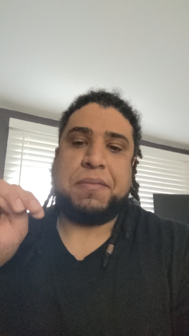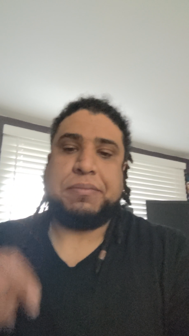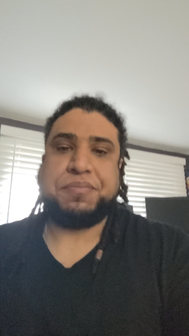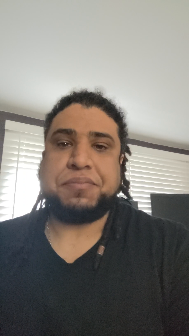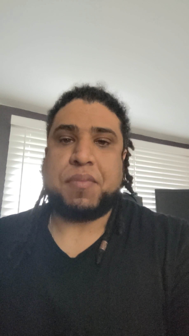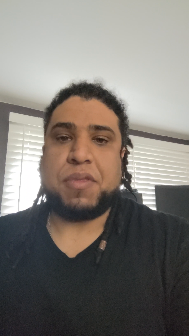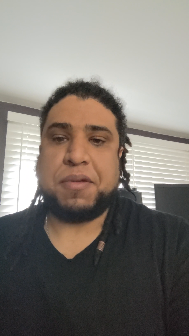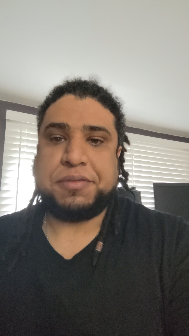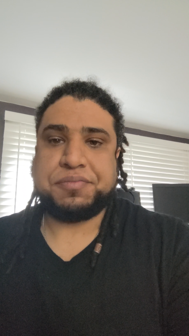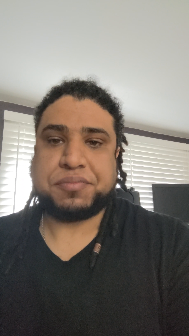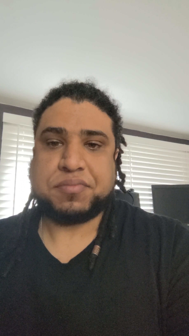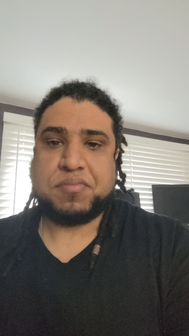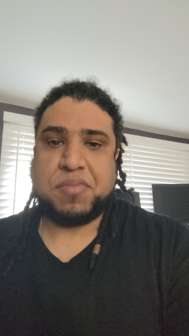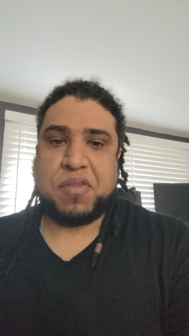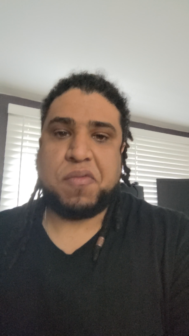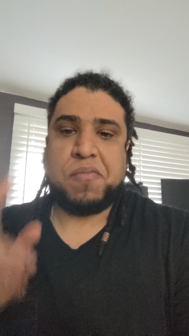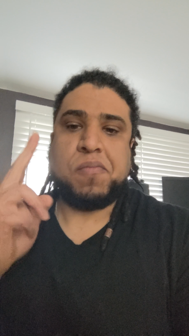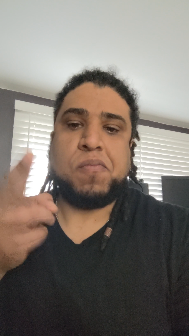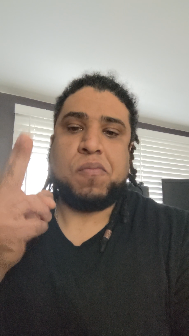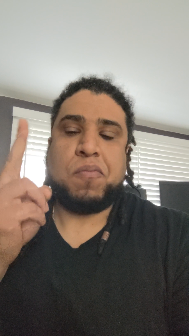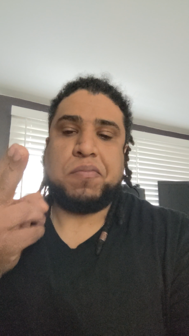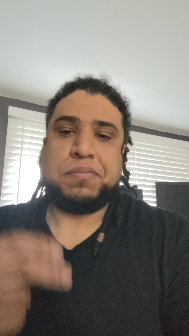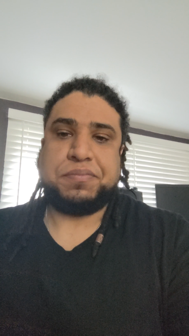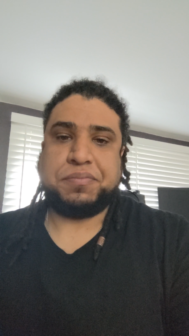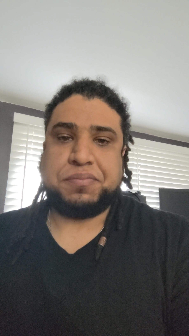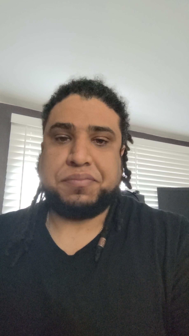hurry